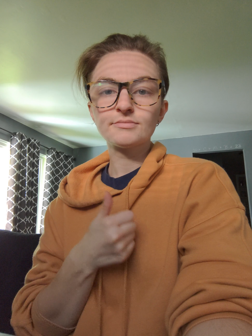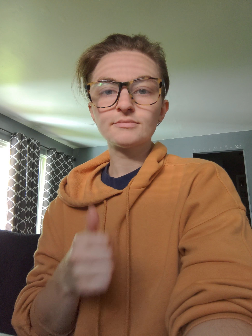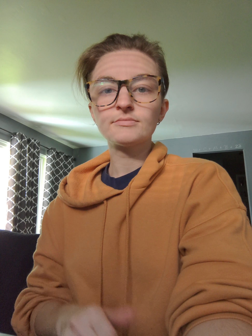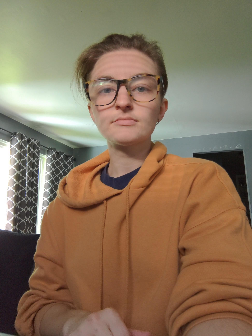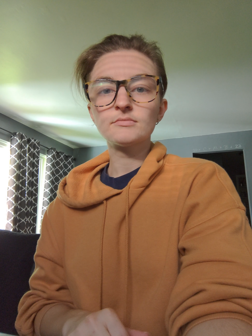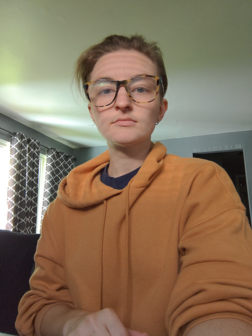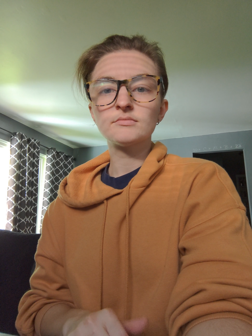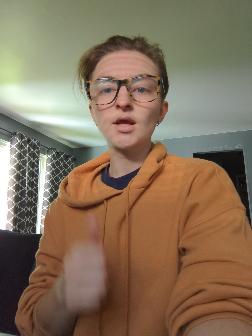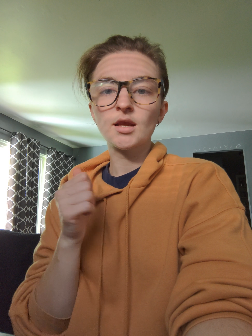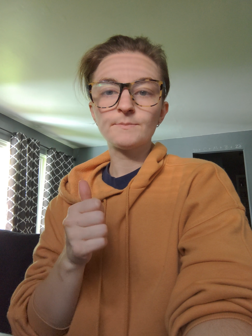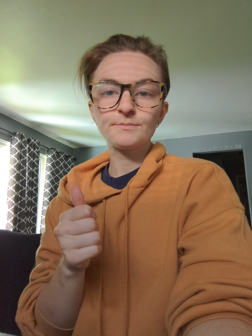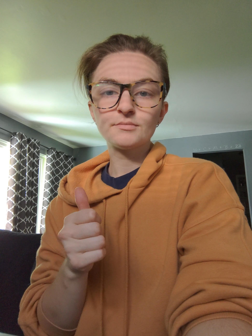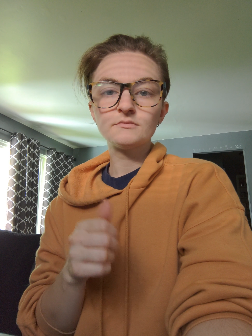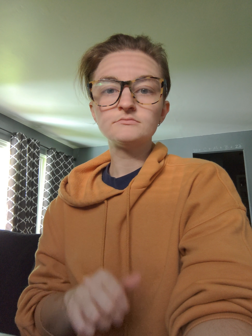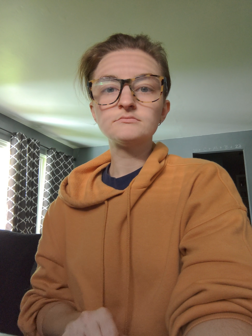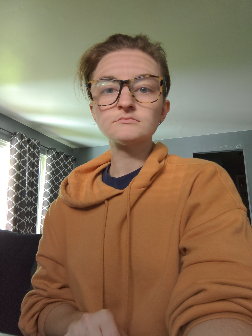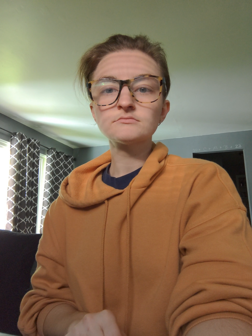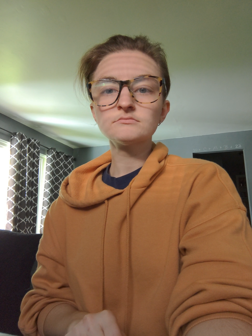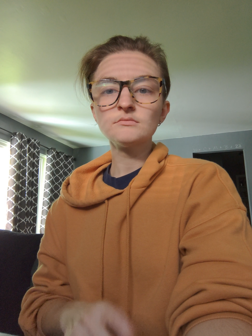help